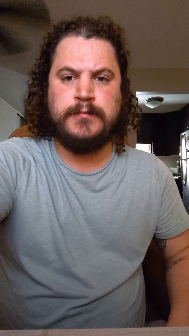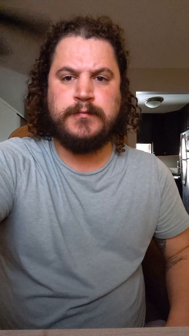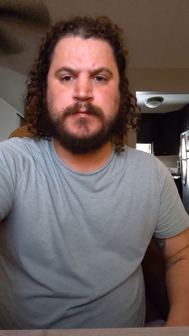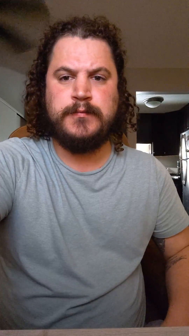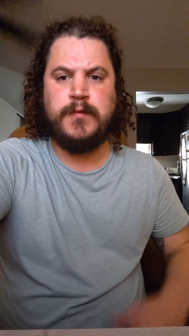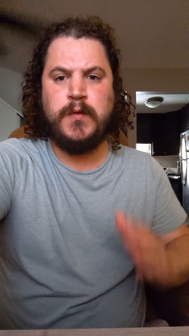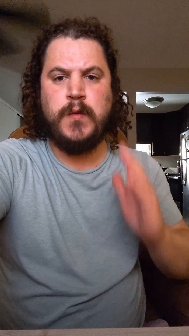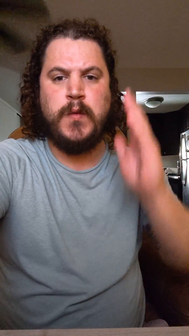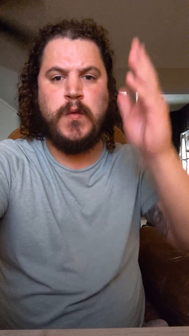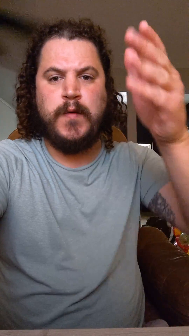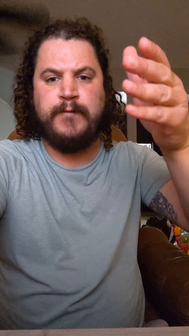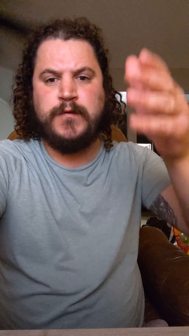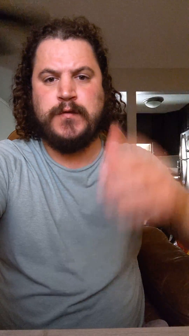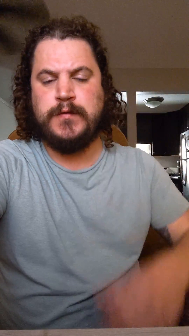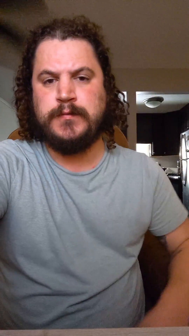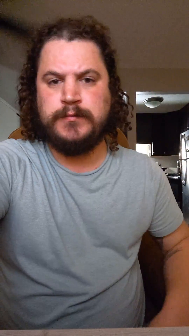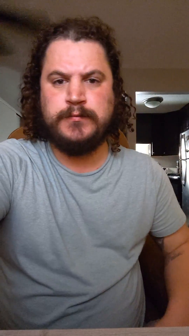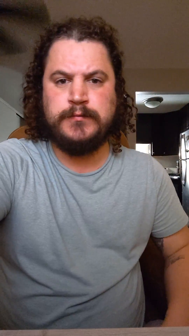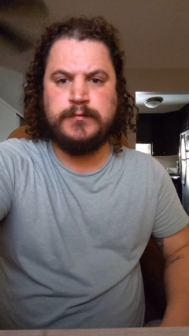over